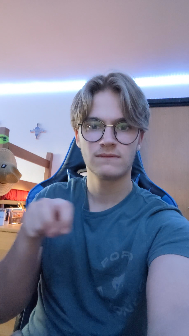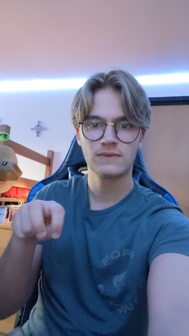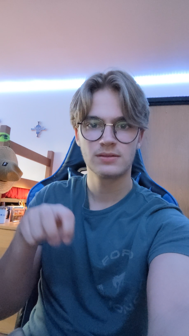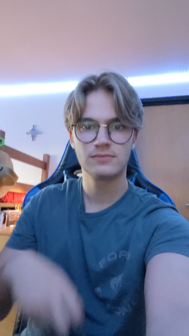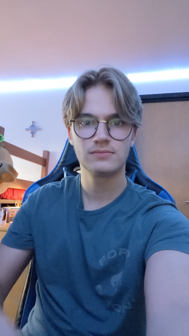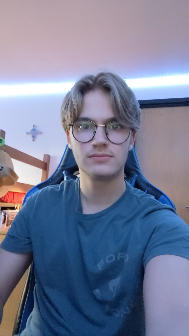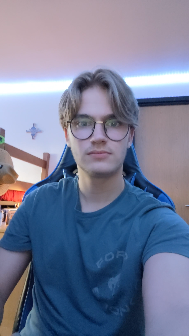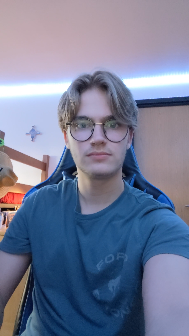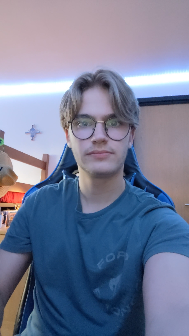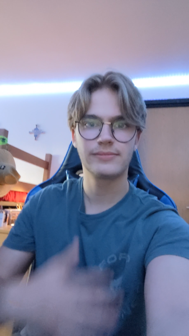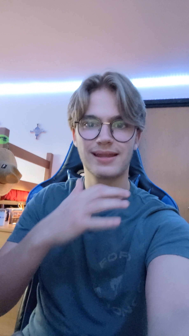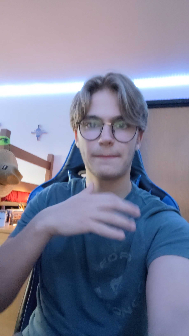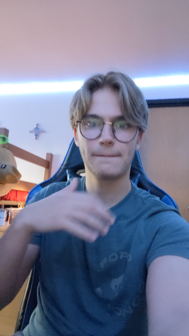grapes